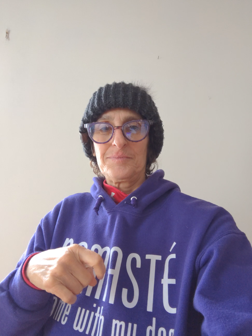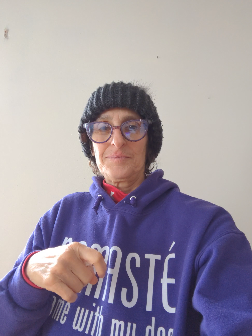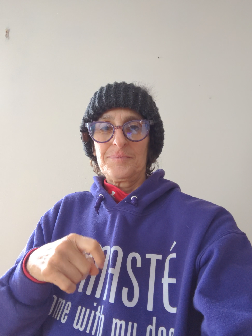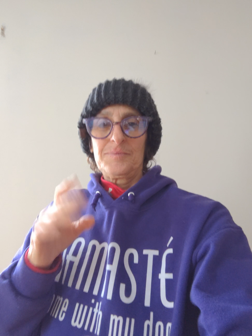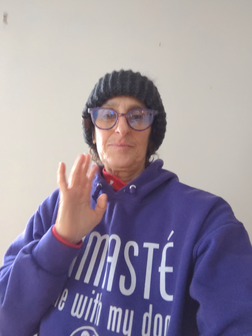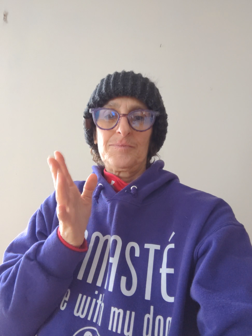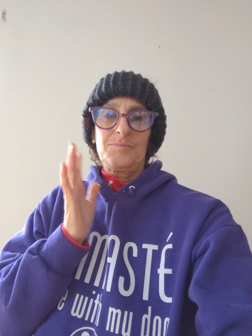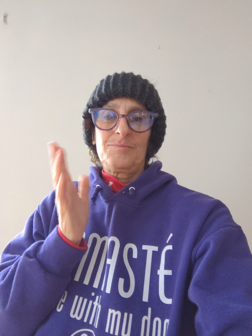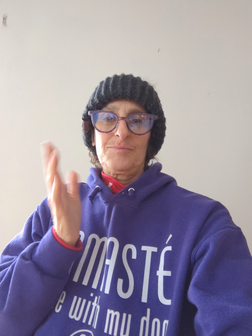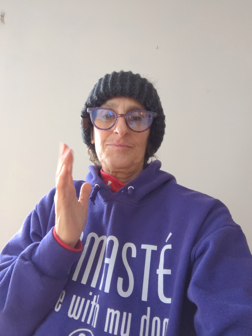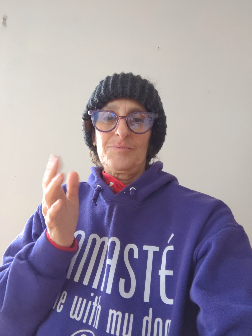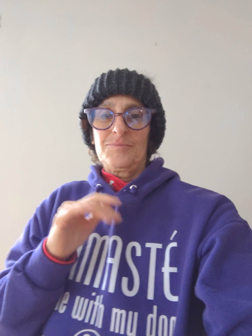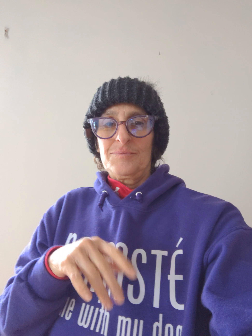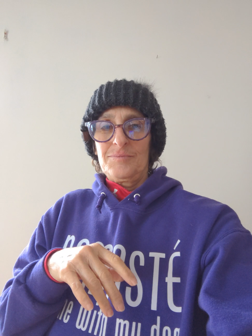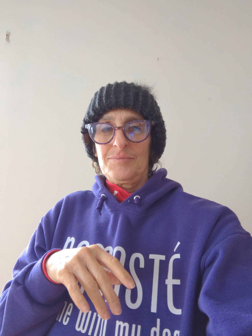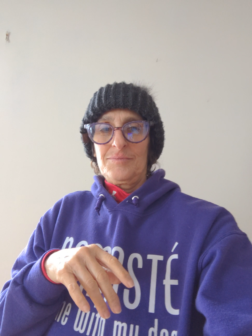talk